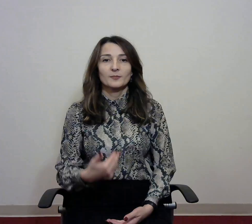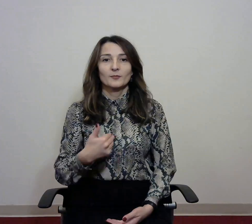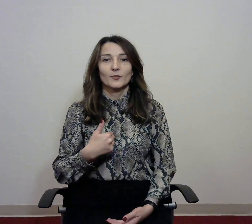mən